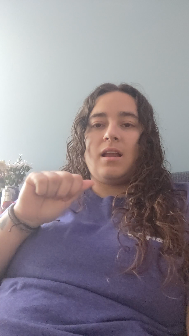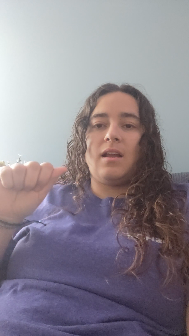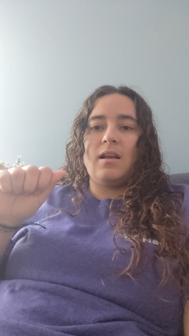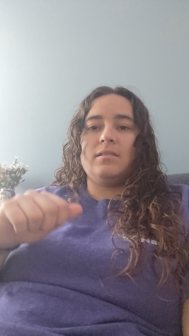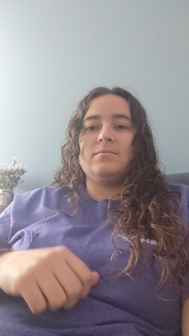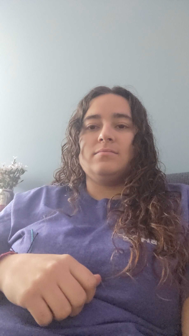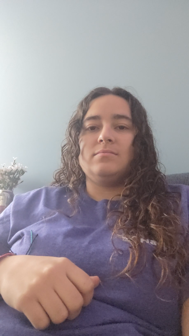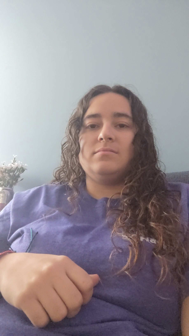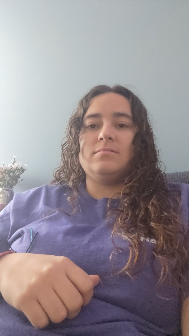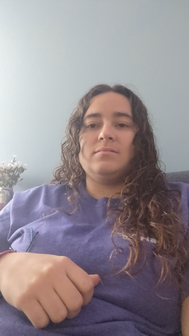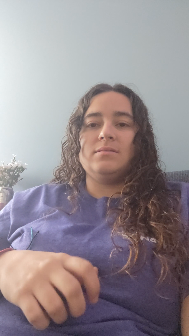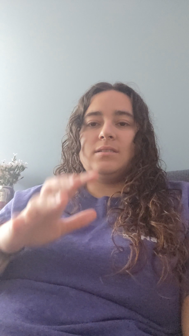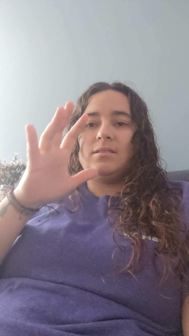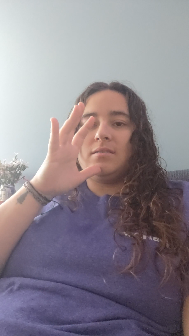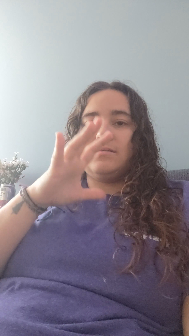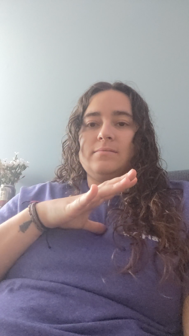lady